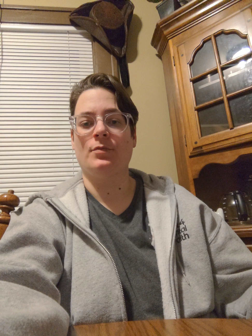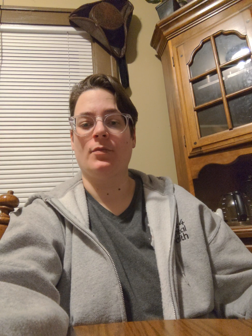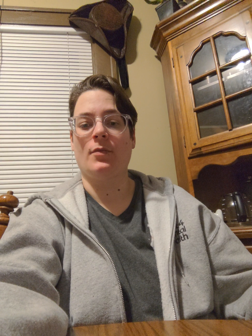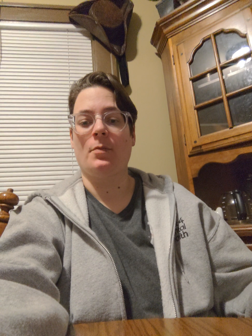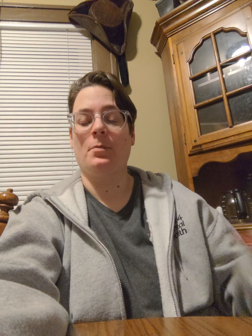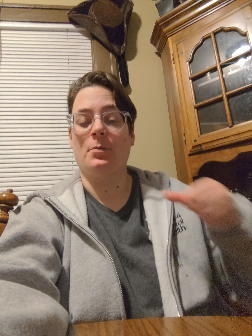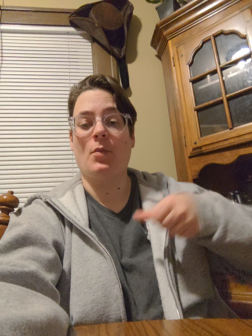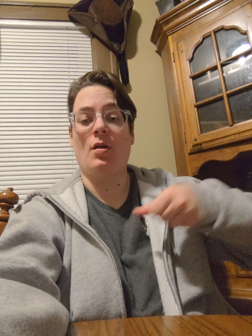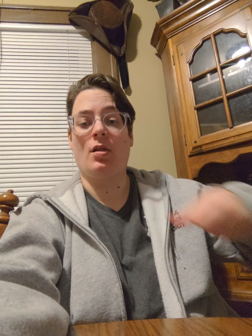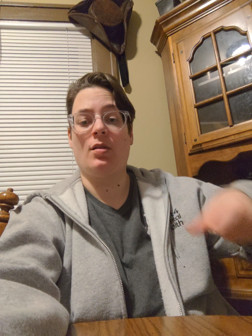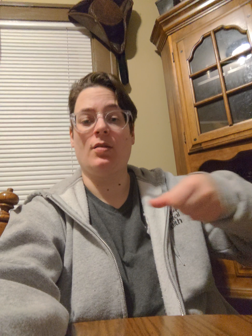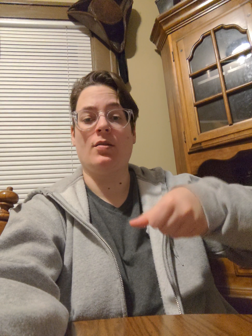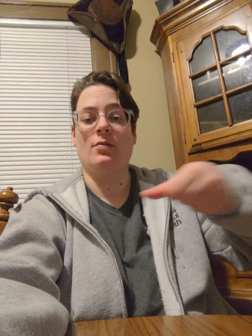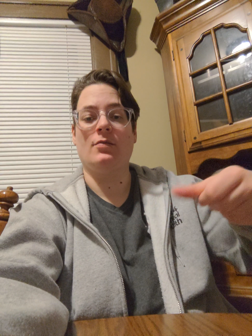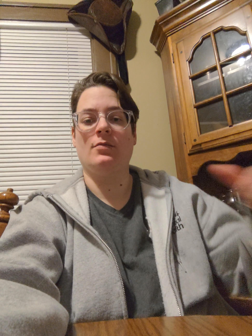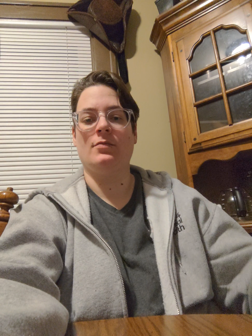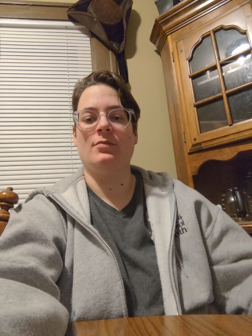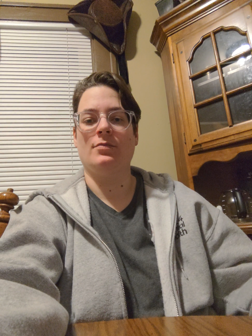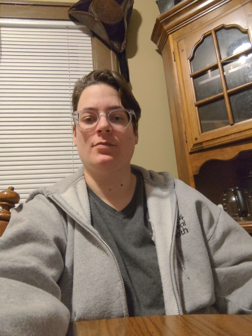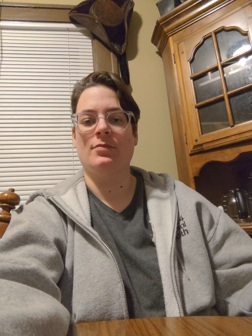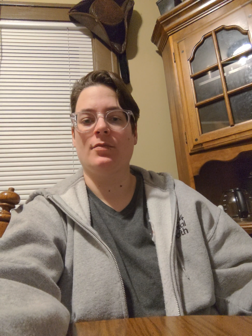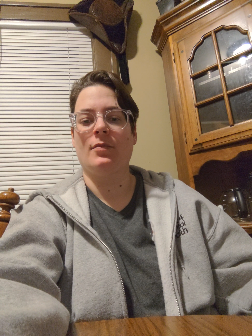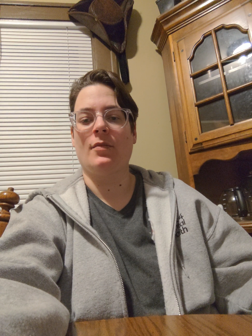puzzle